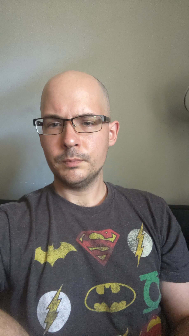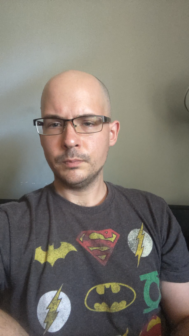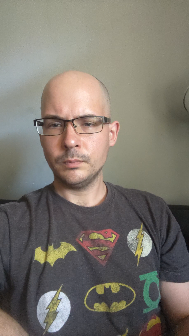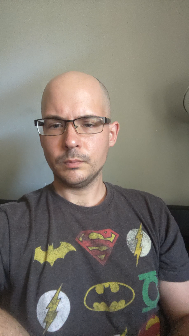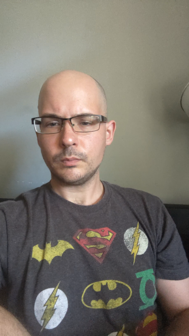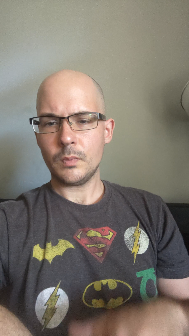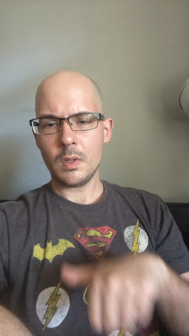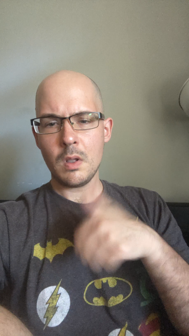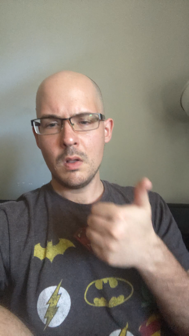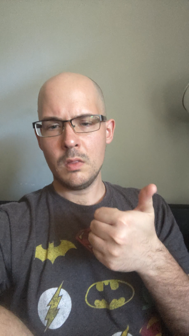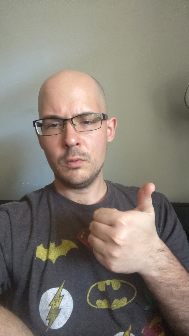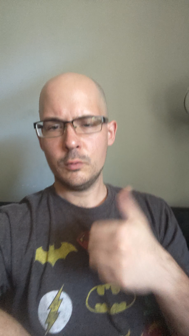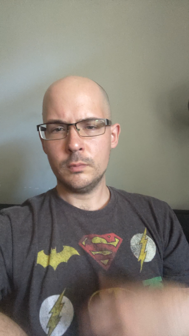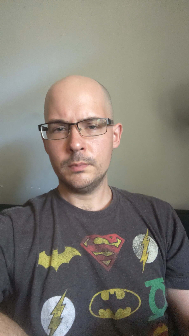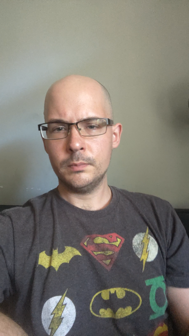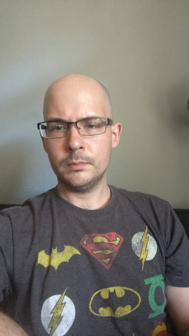other